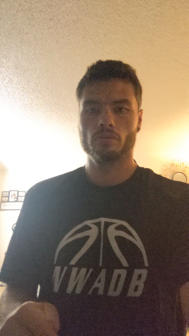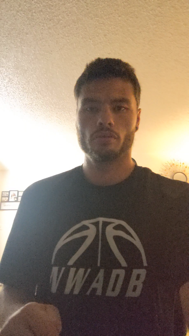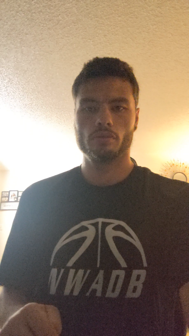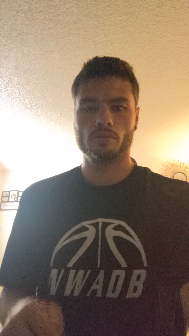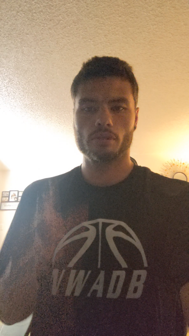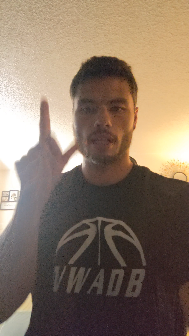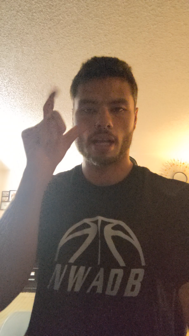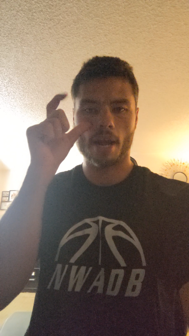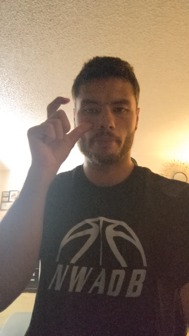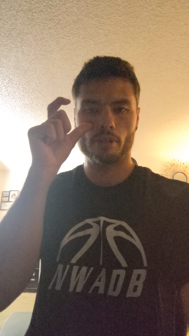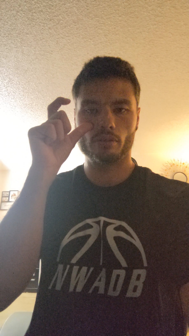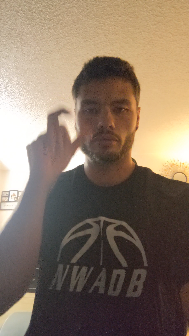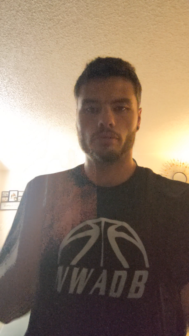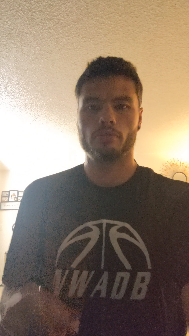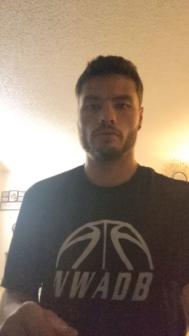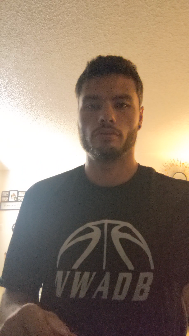camera